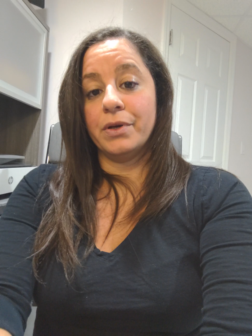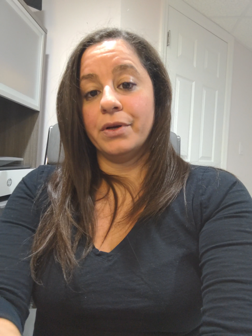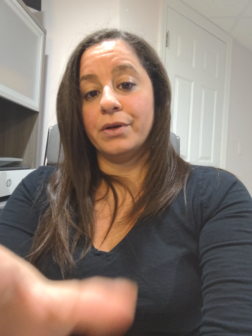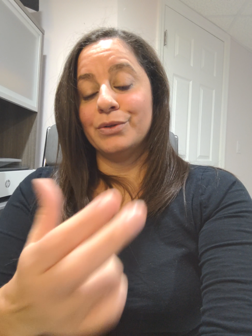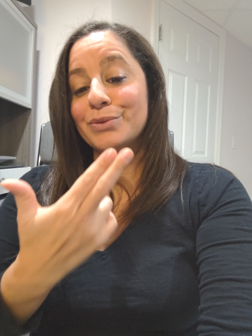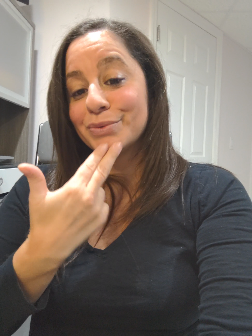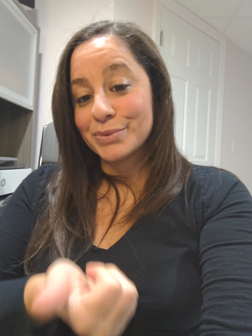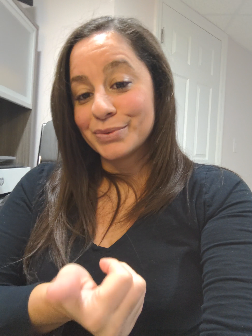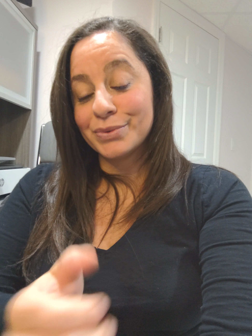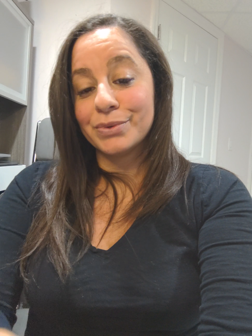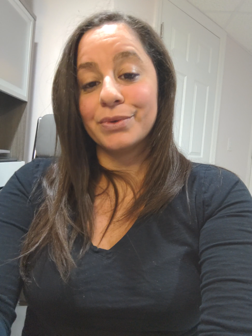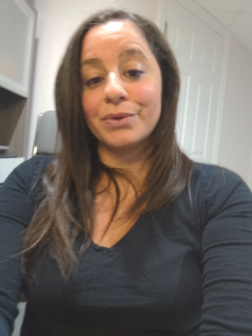cute